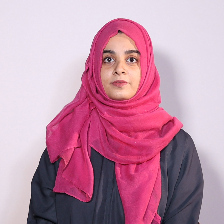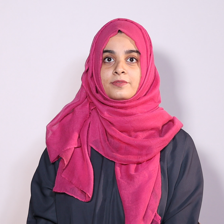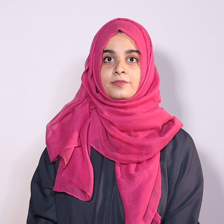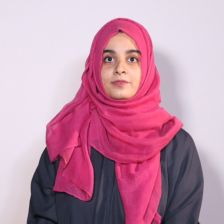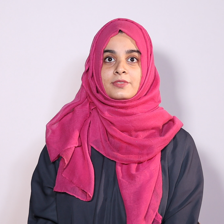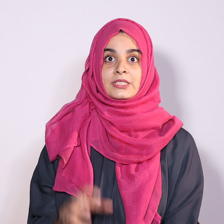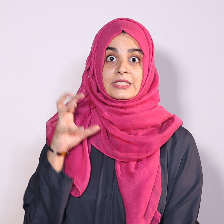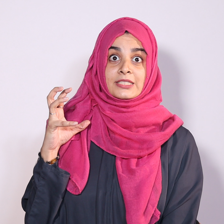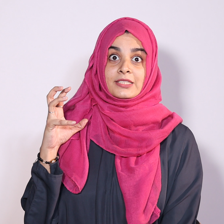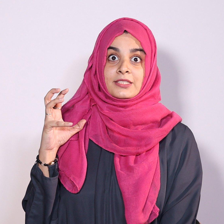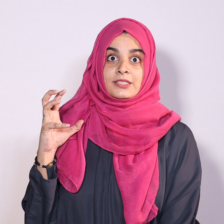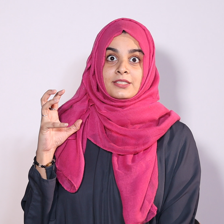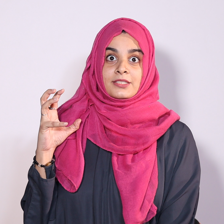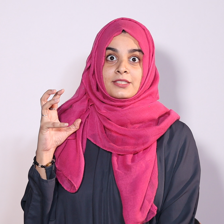stiff